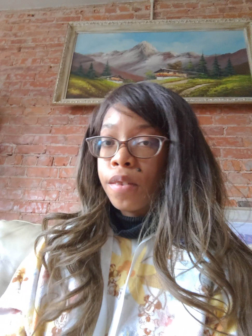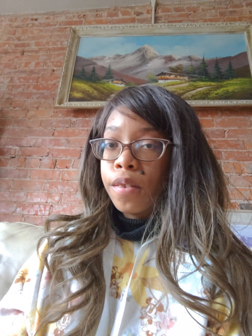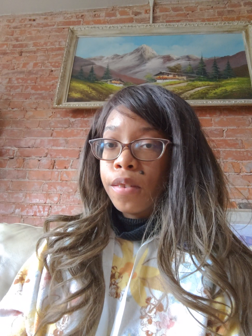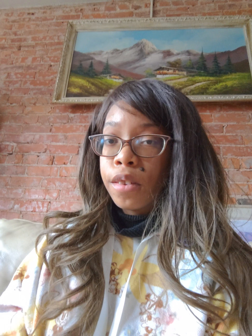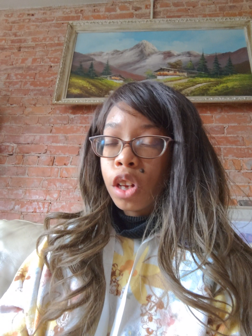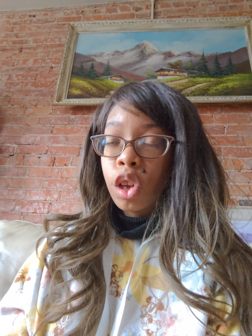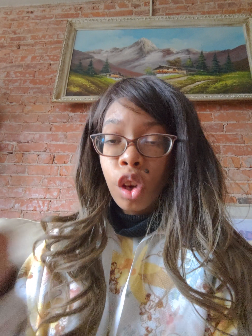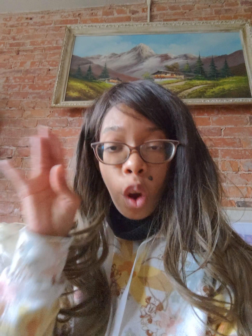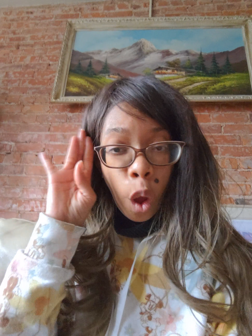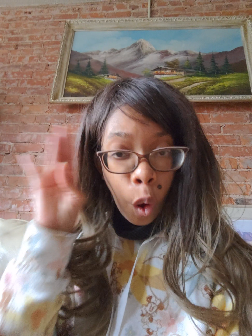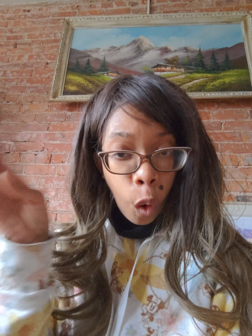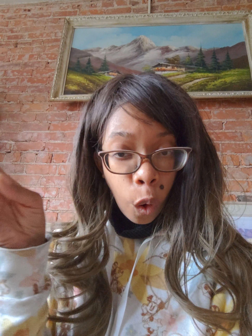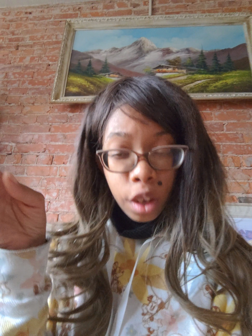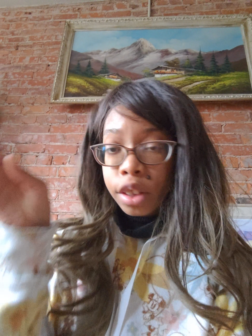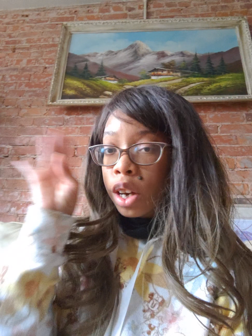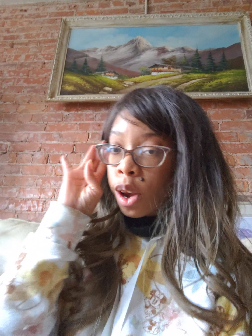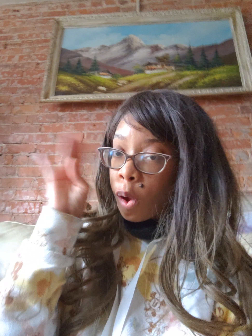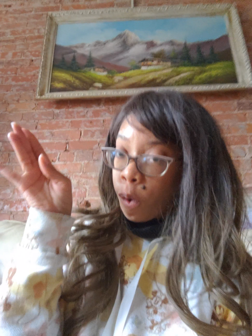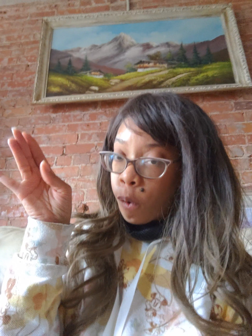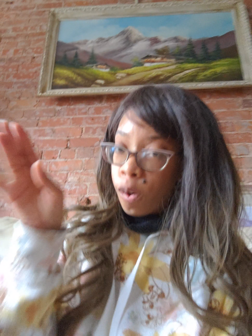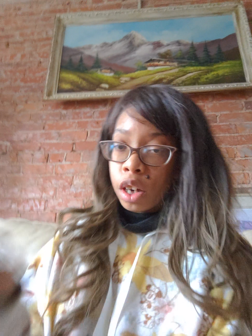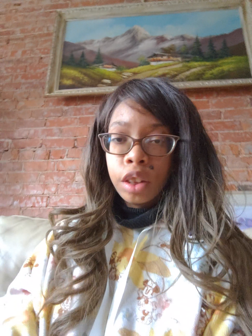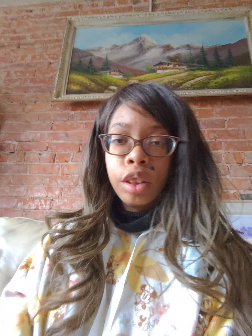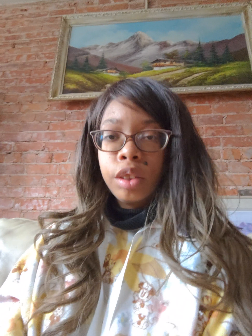hello